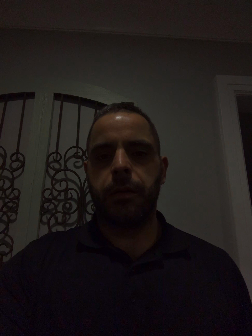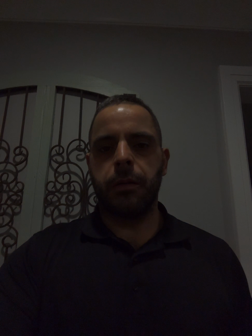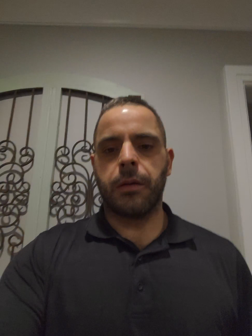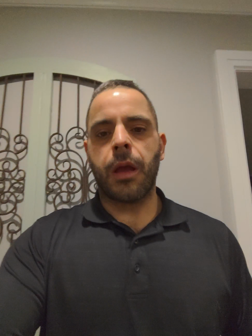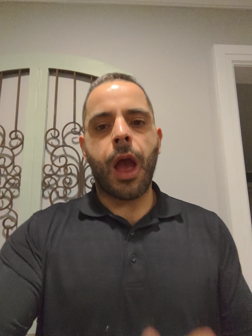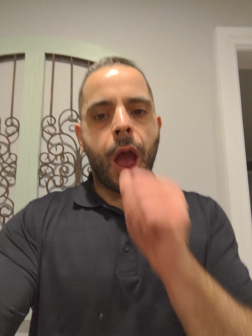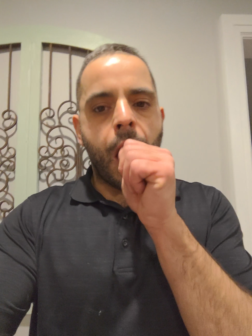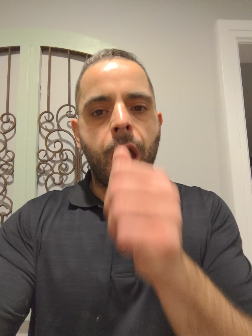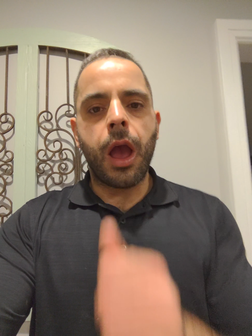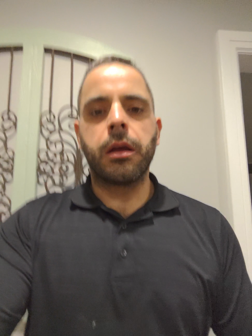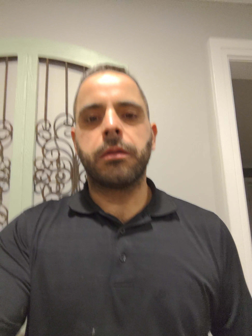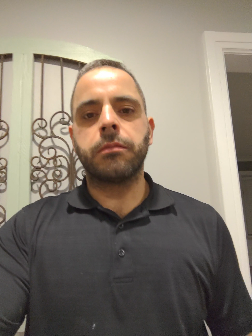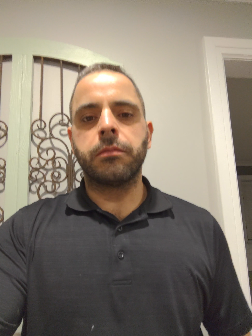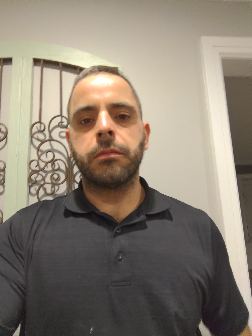nuts